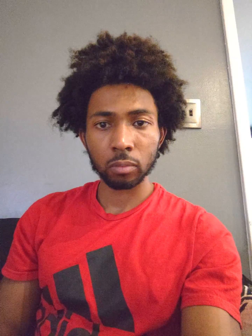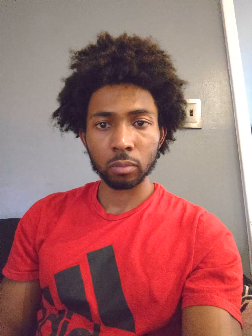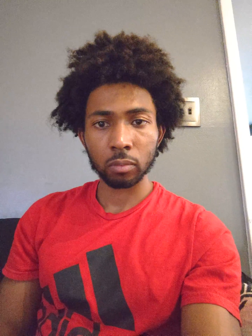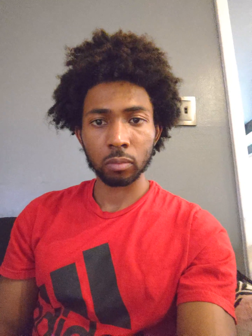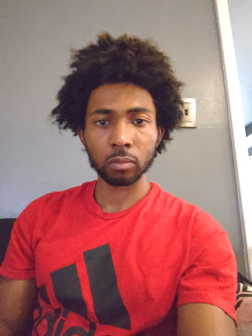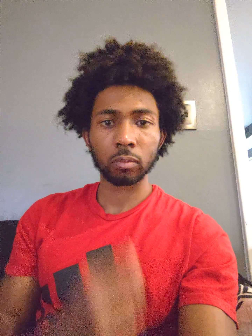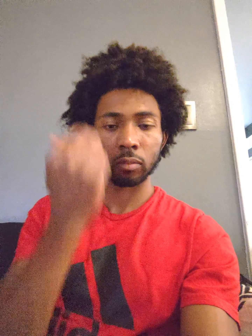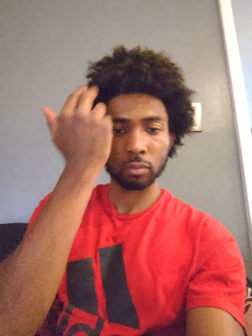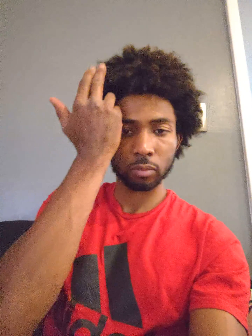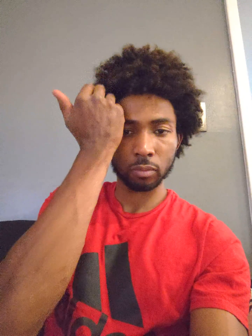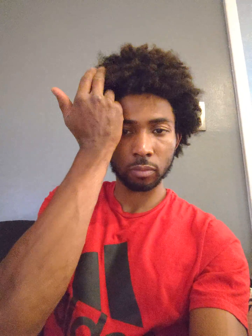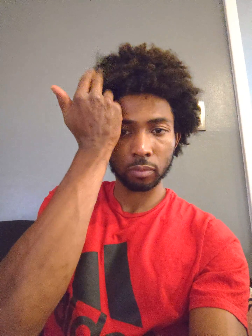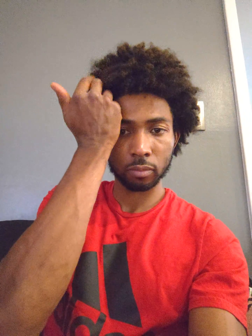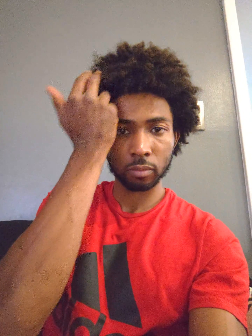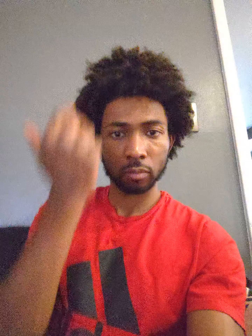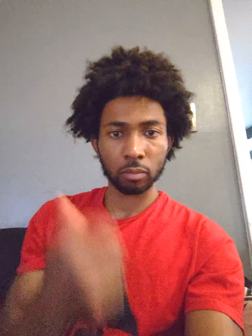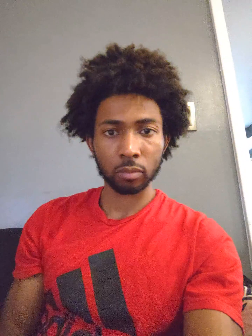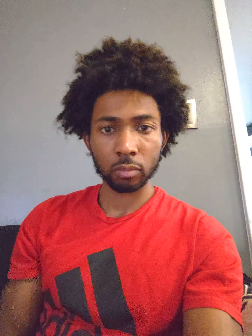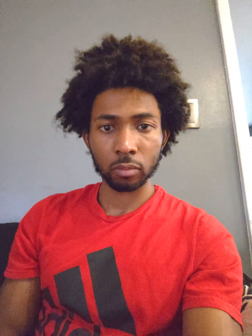rabbit